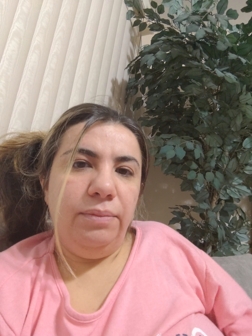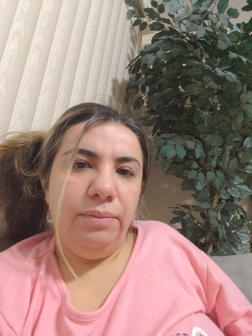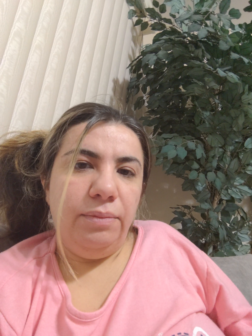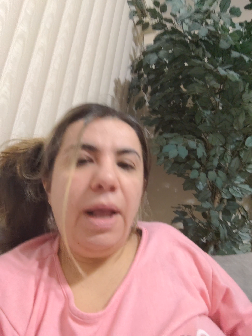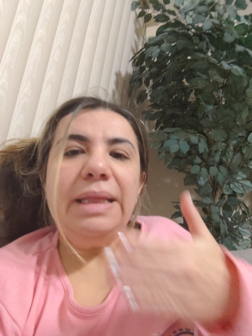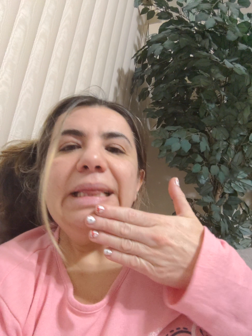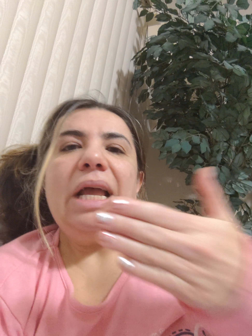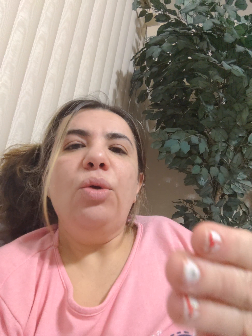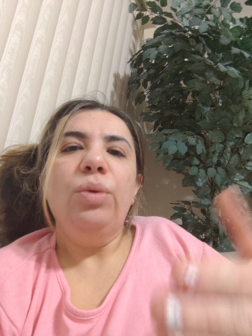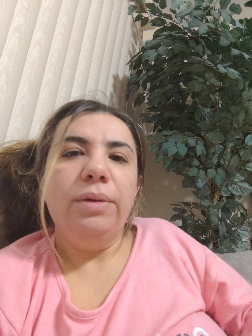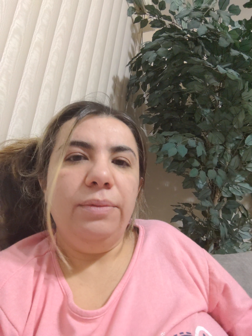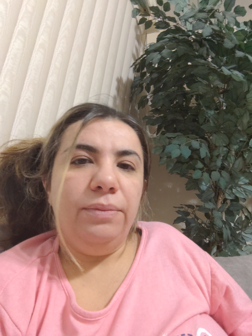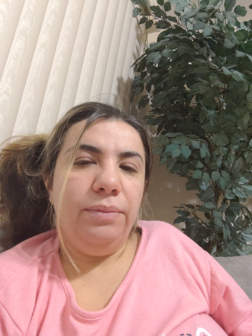thank you